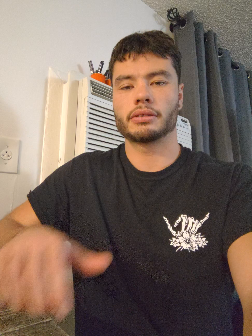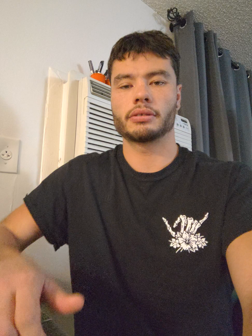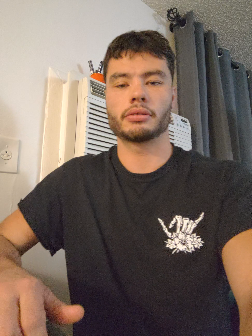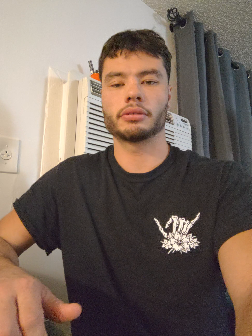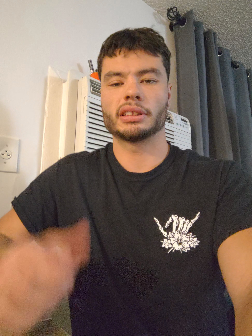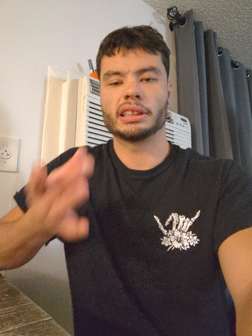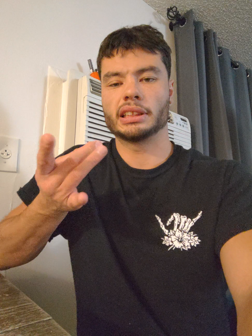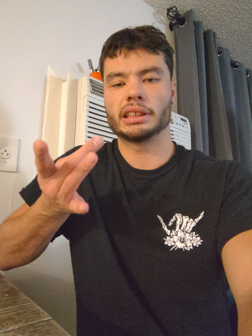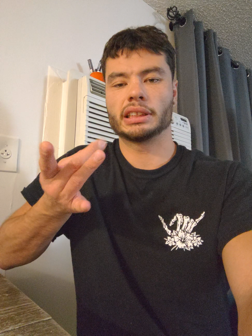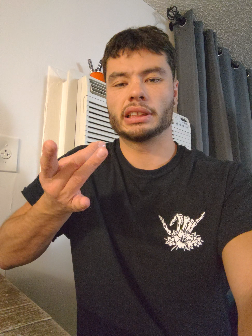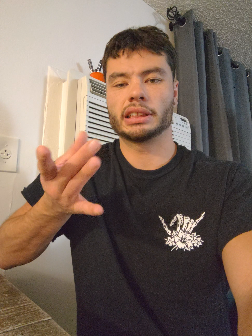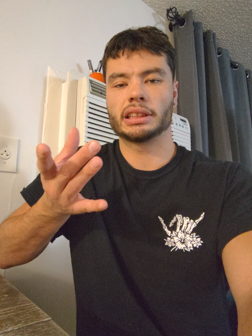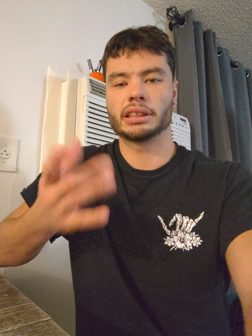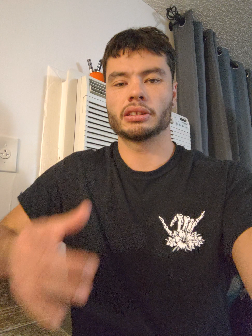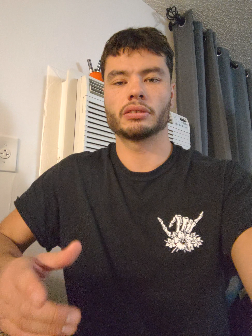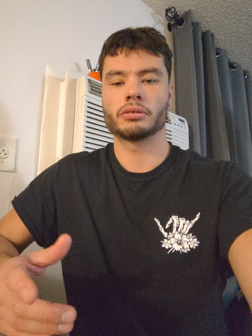sticky